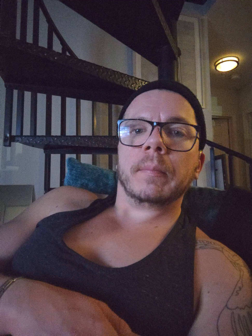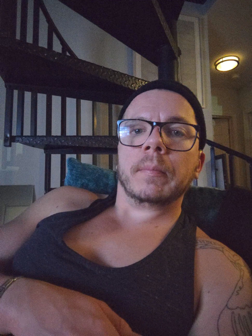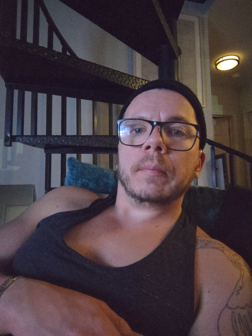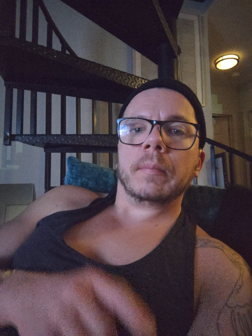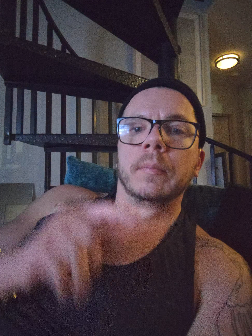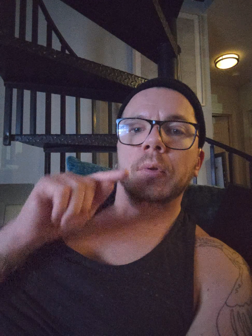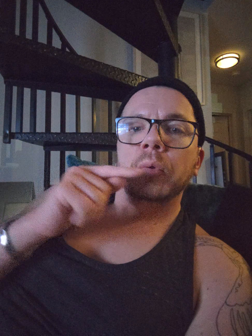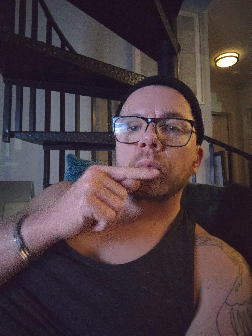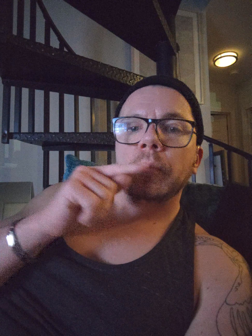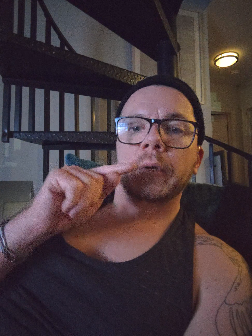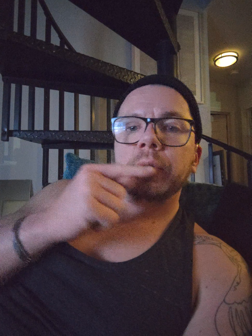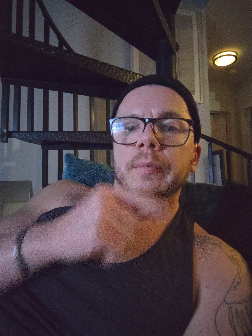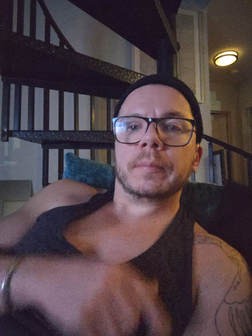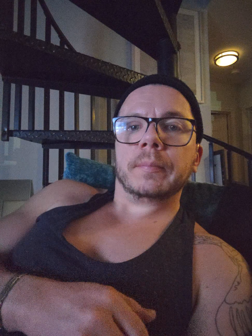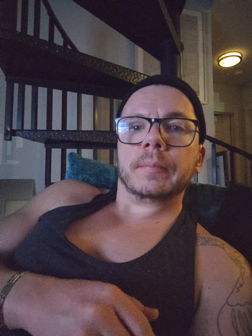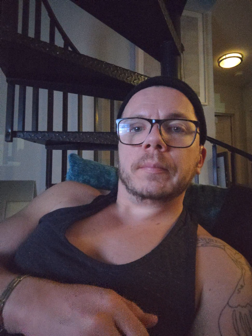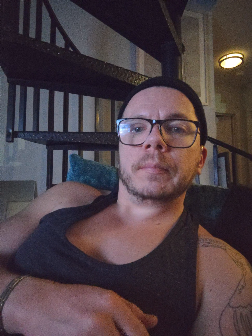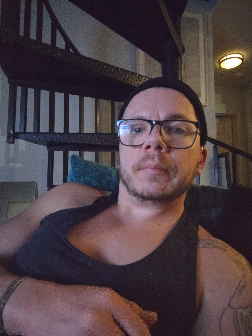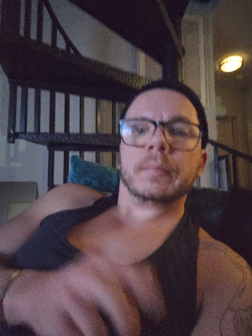toothbrush